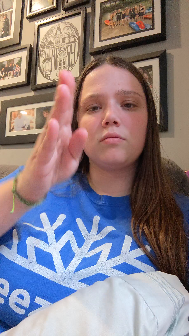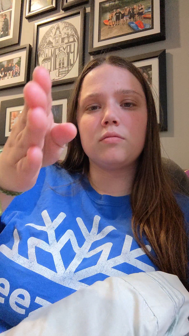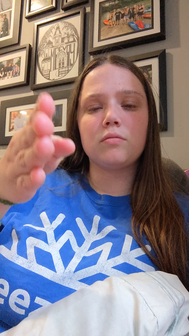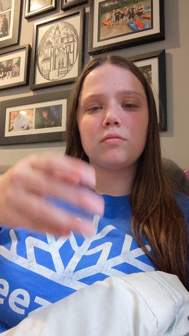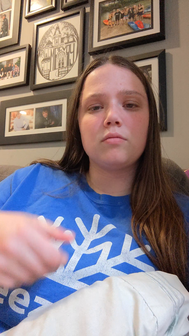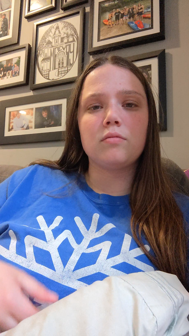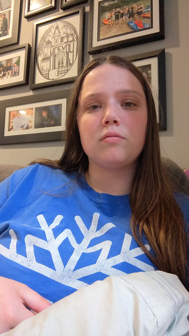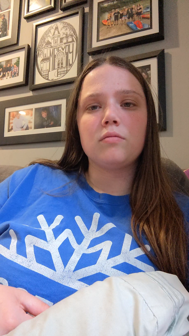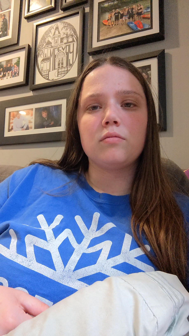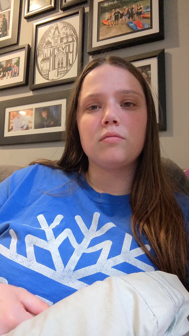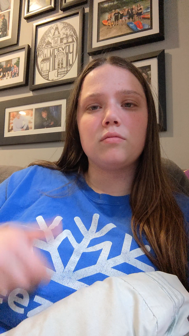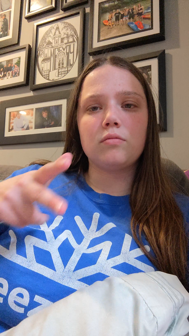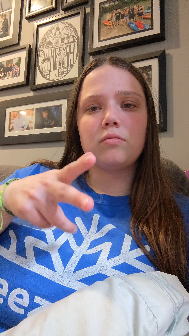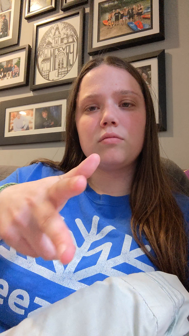garage